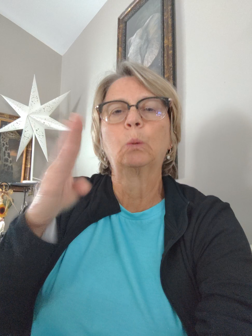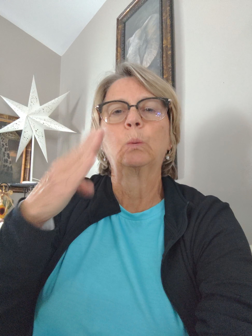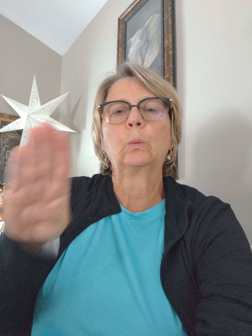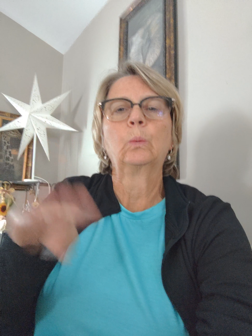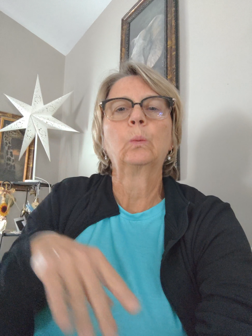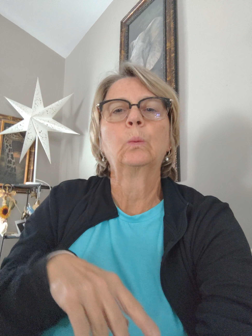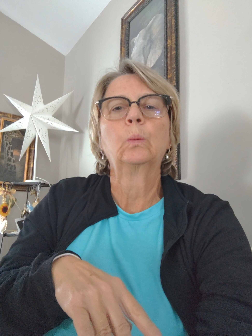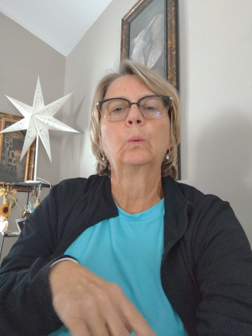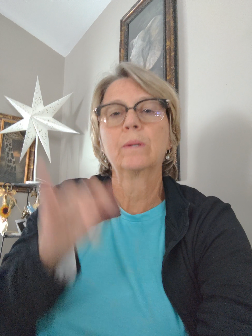blue